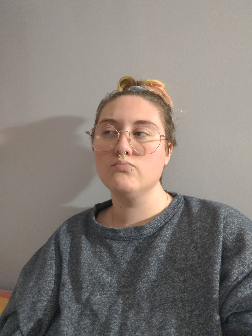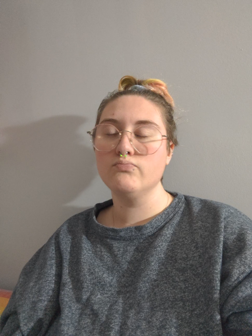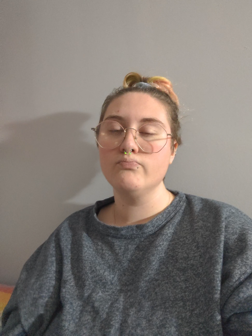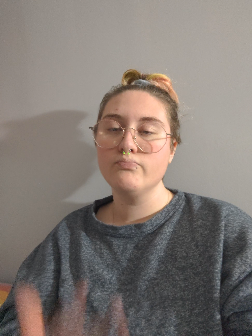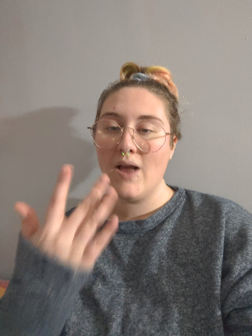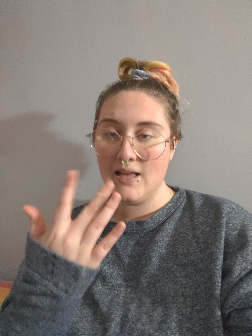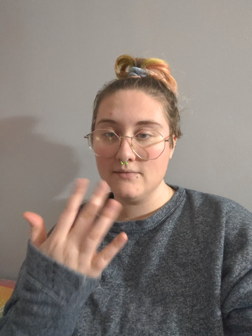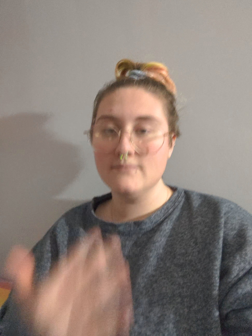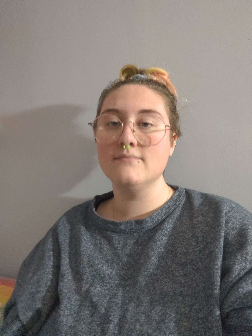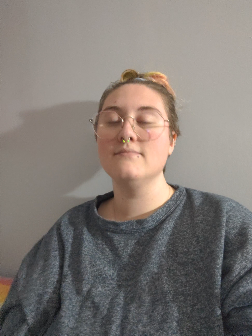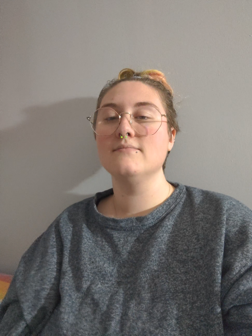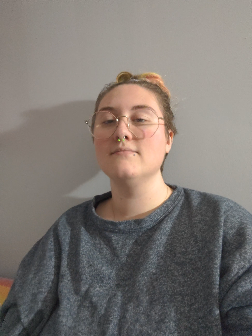wait